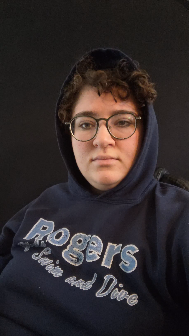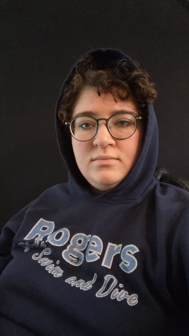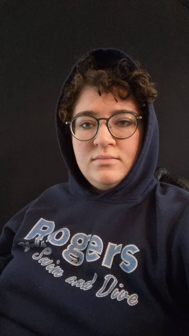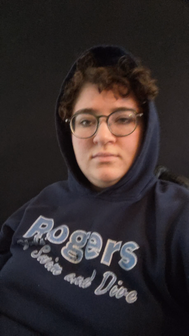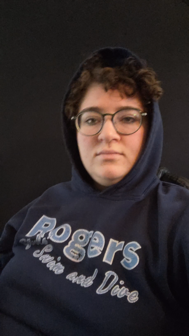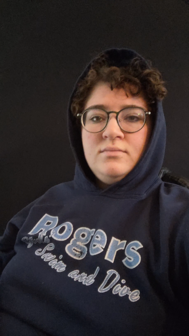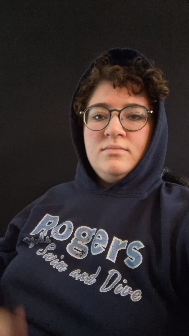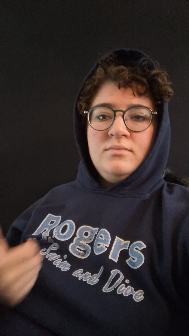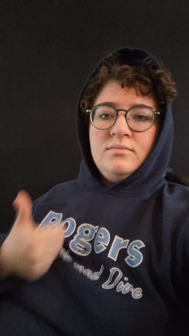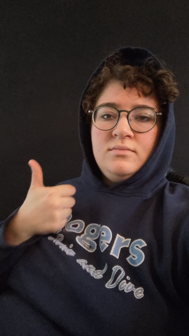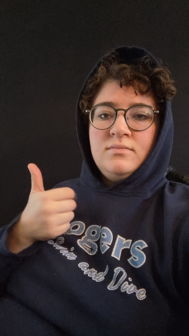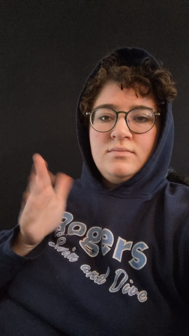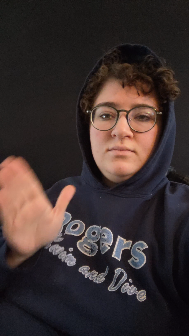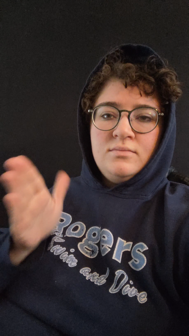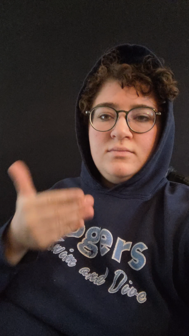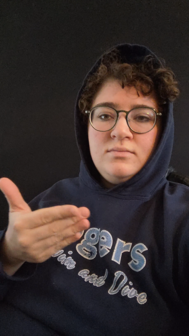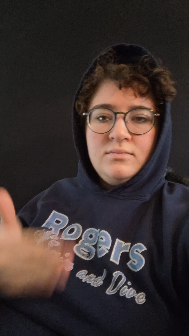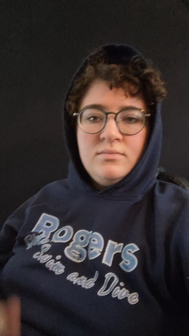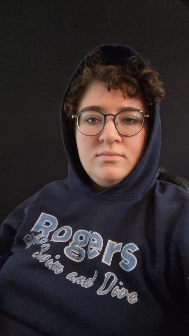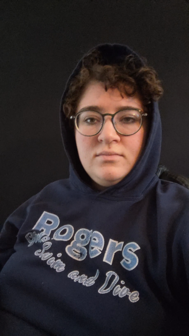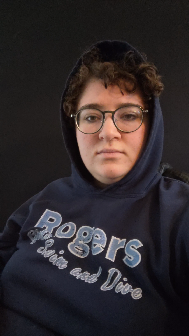living room